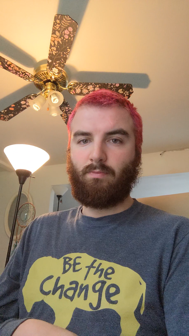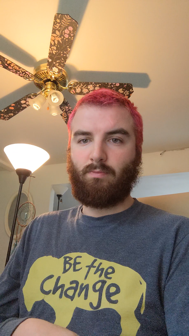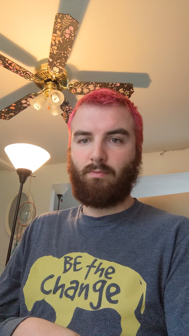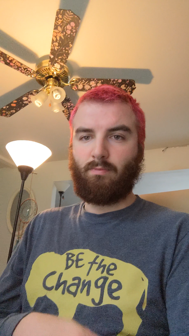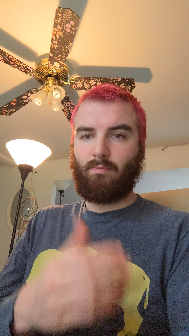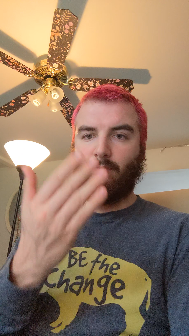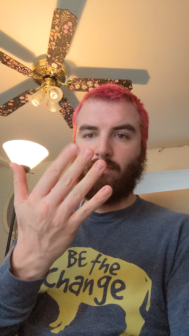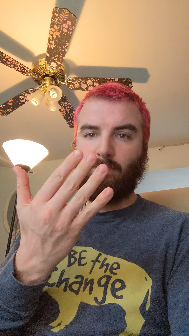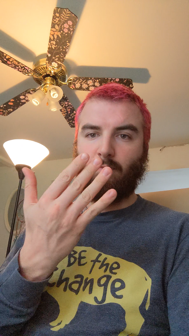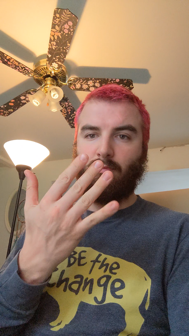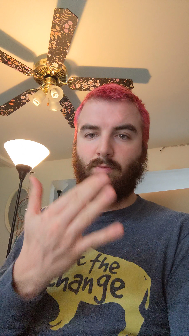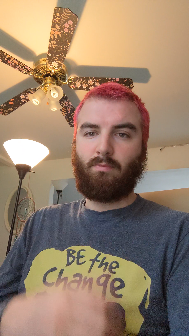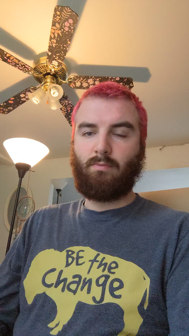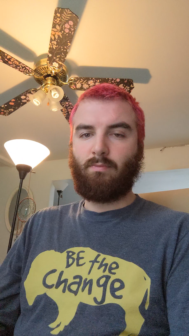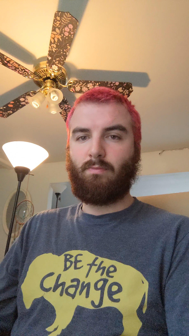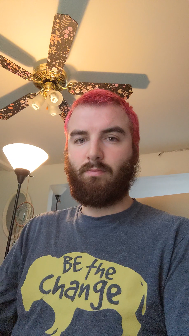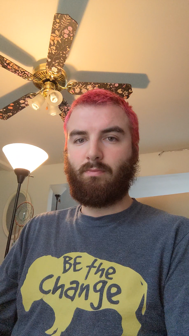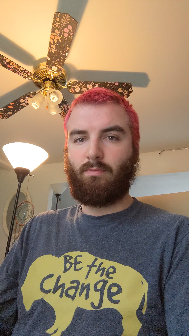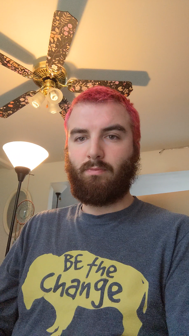hand